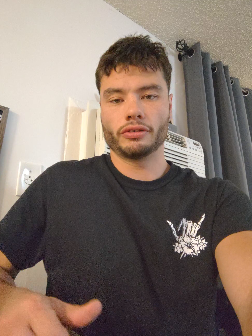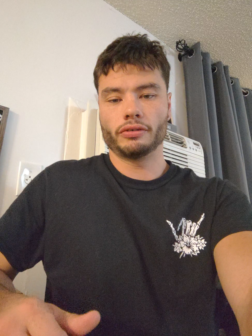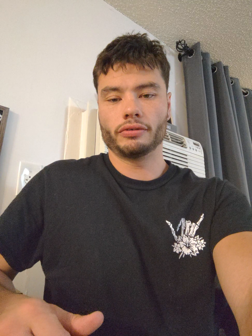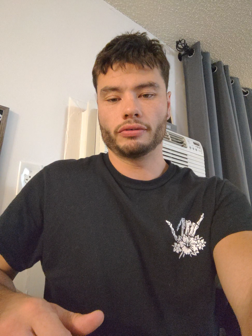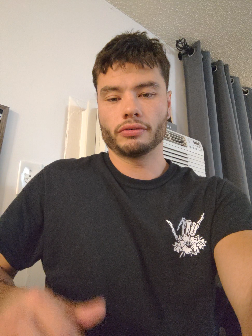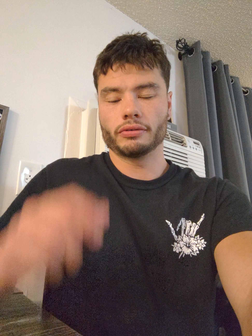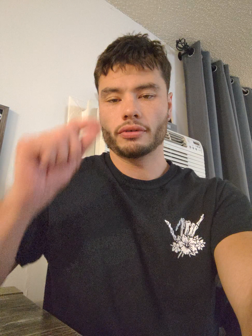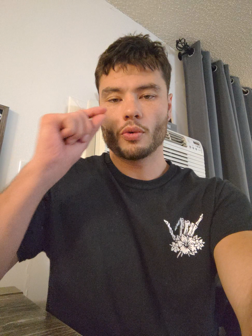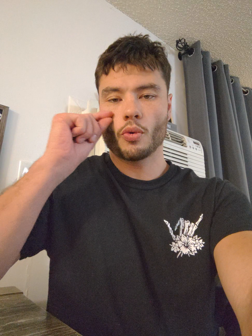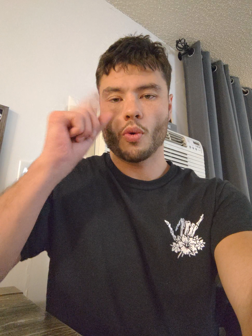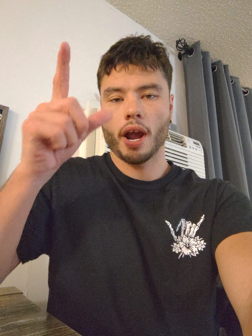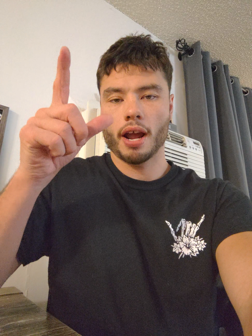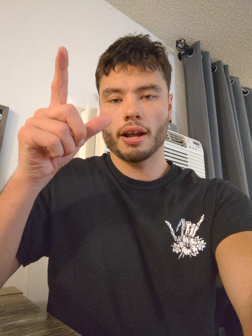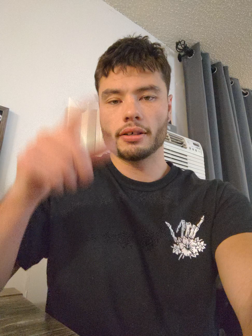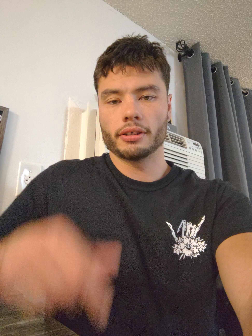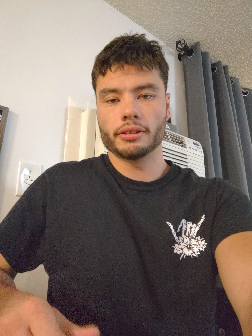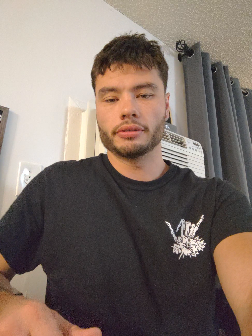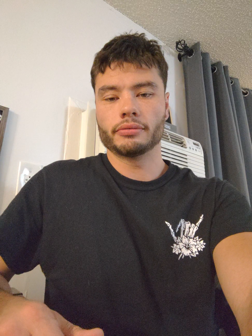awake